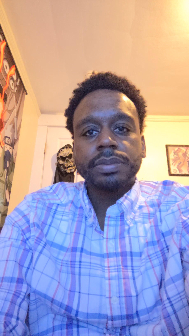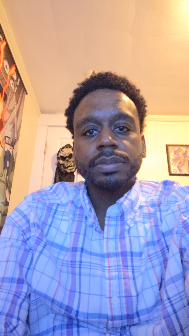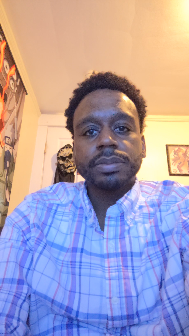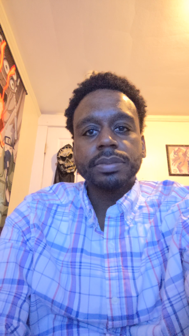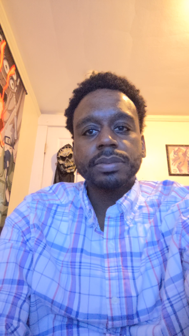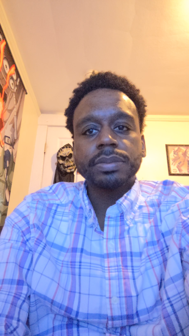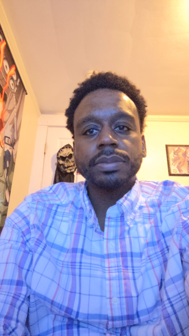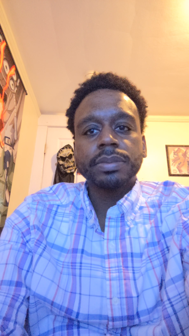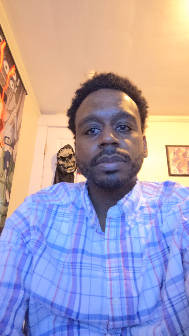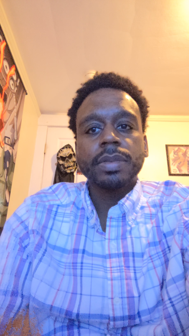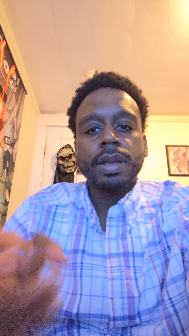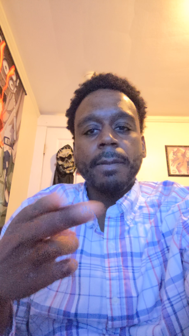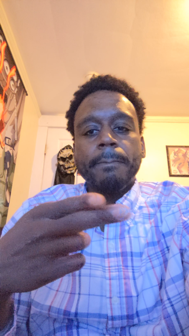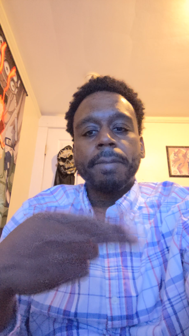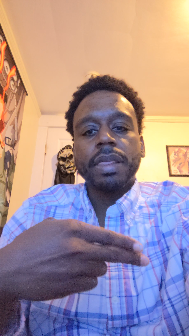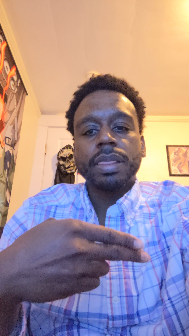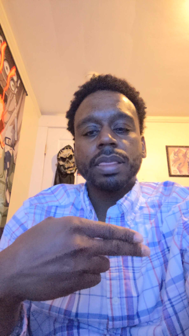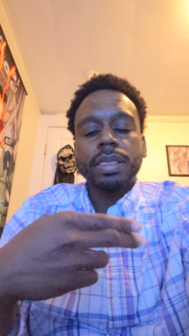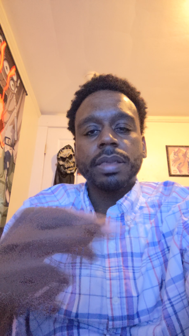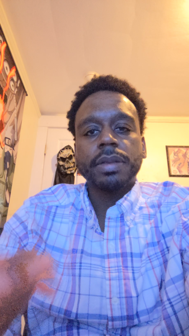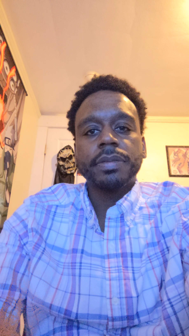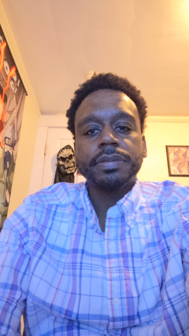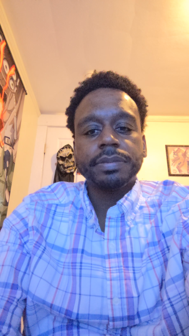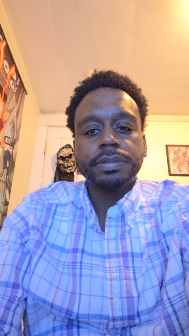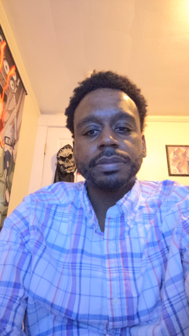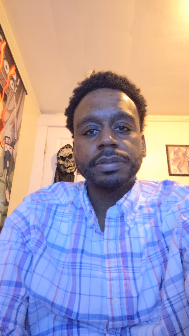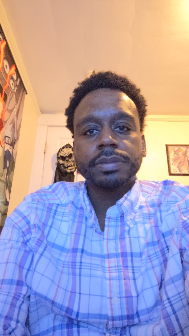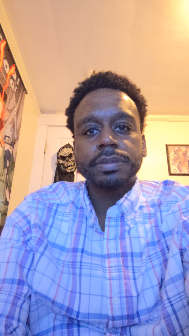belt